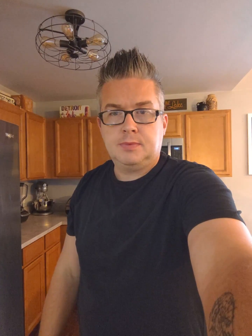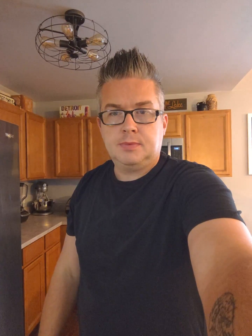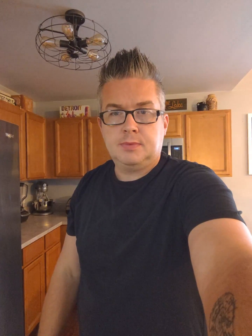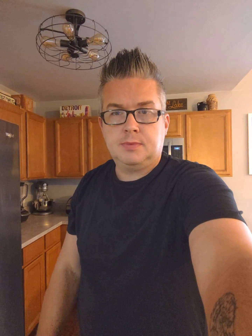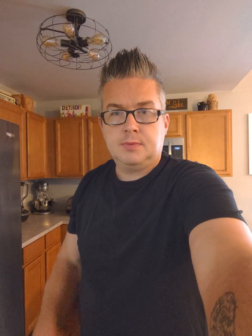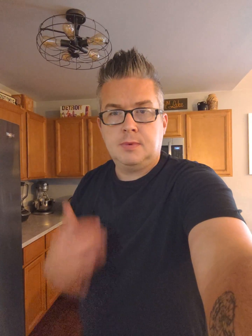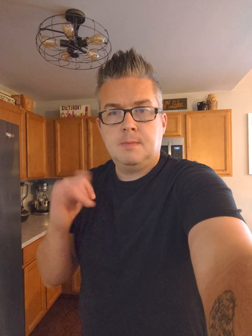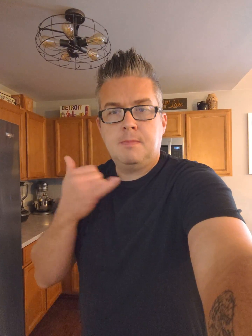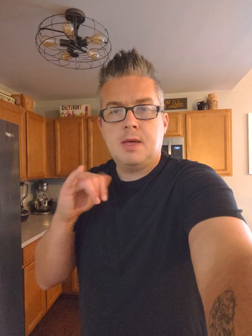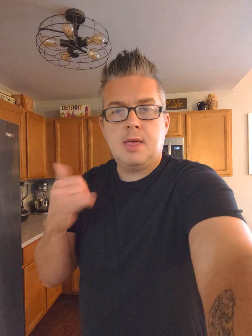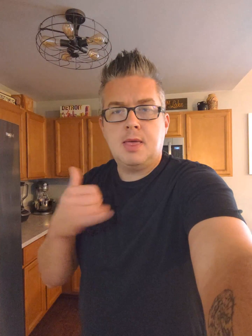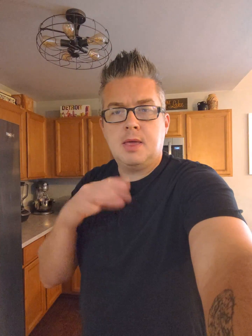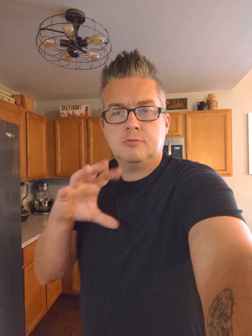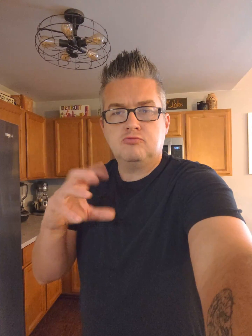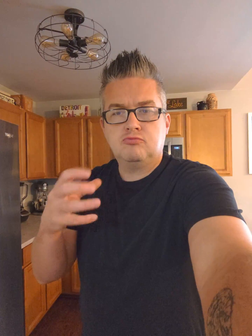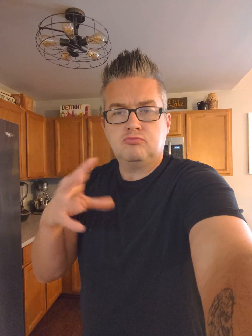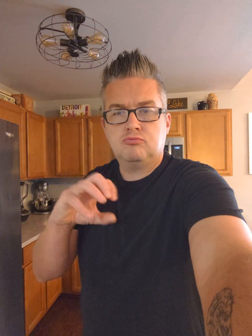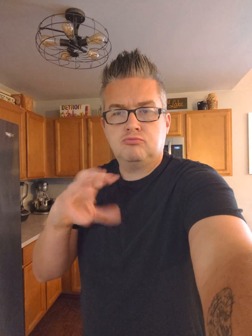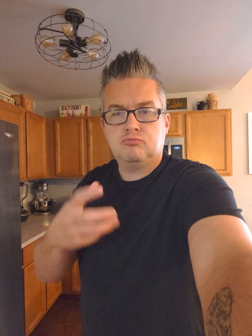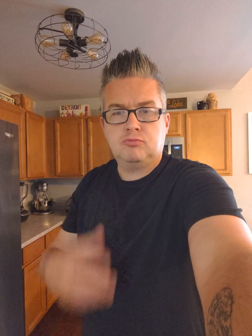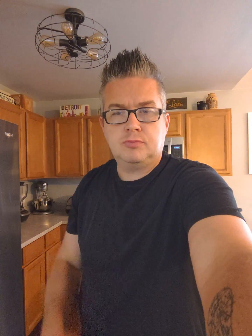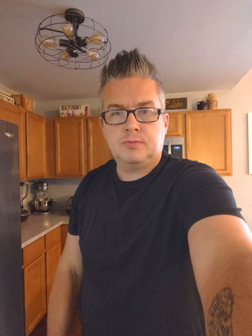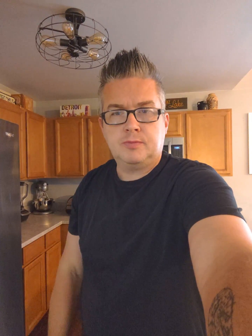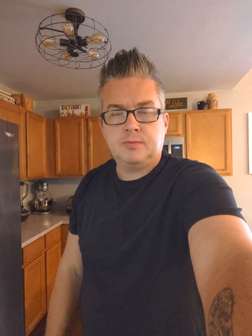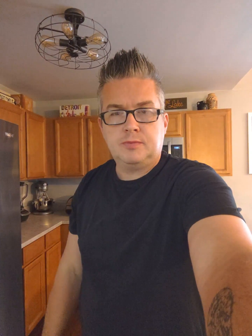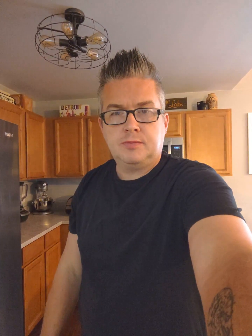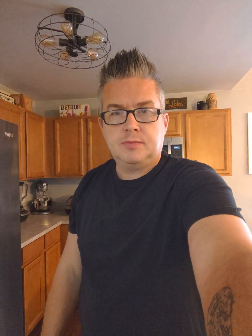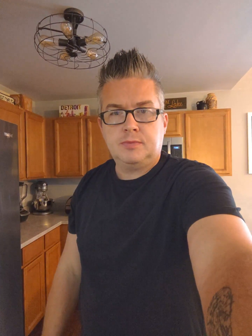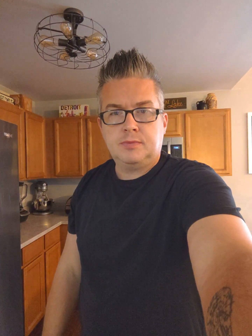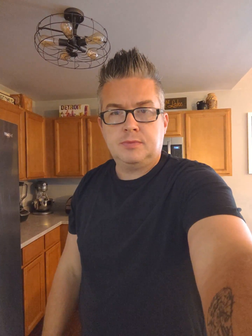play dough